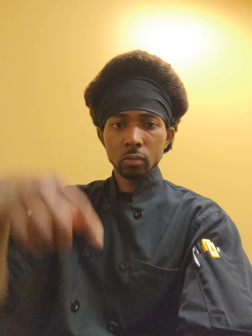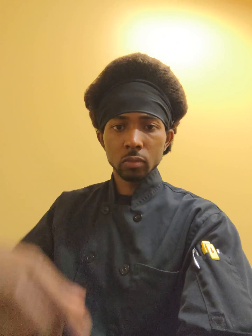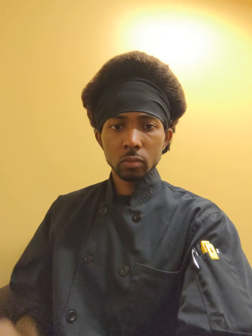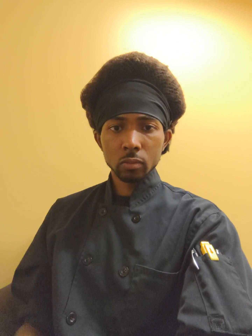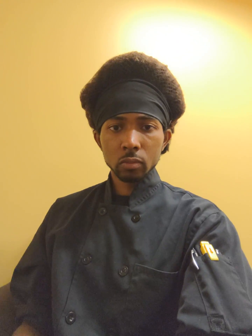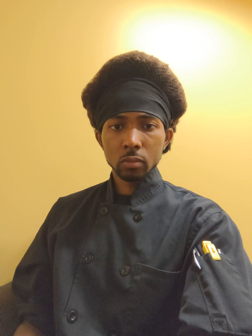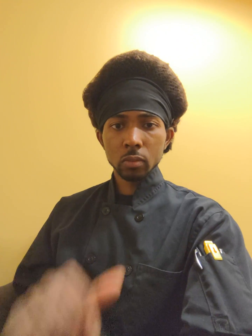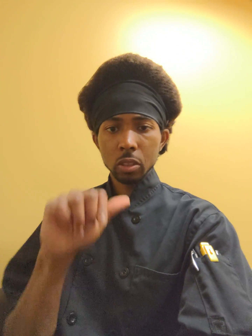a